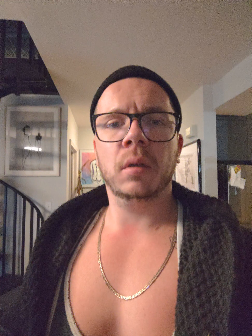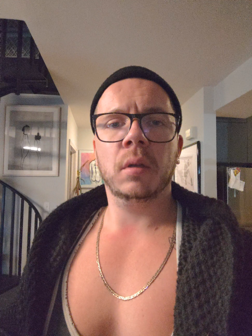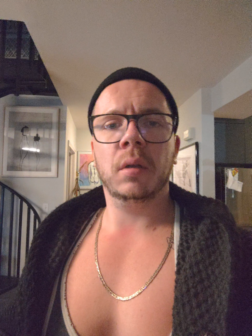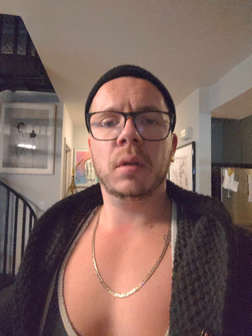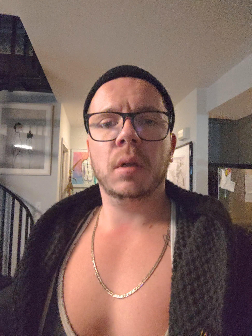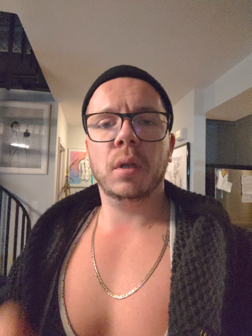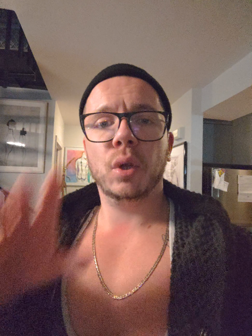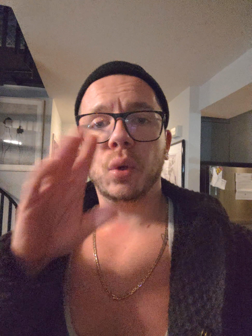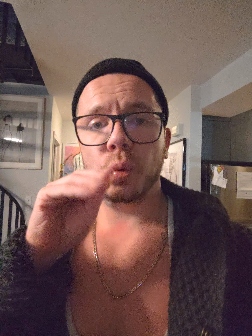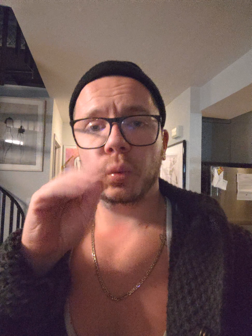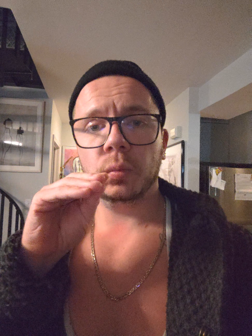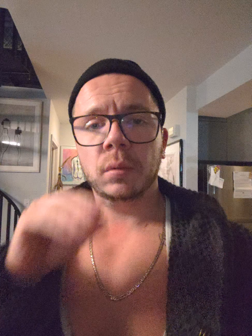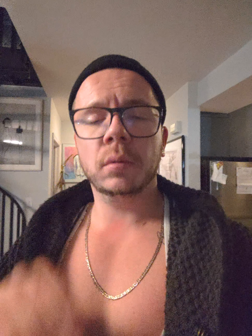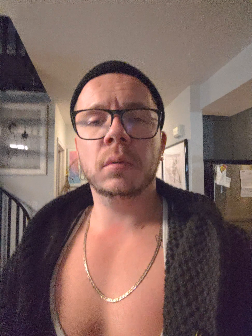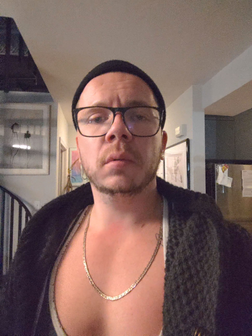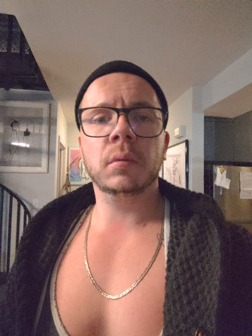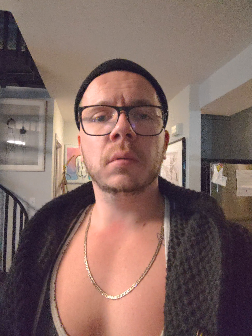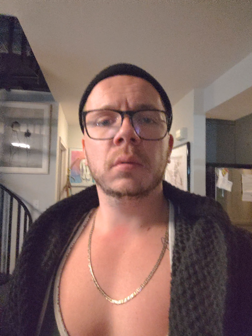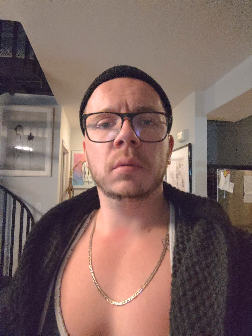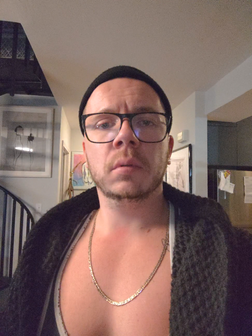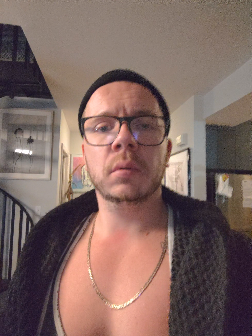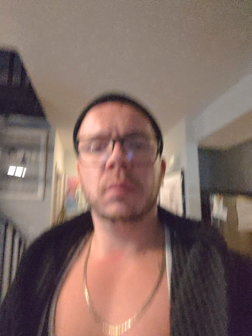goose